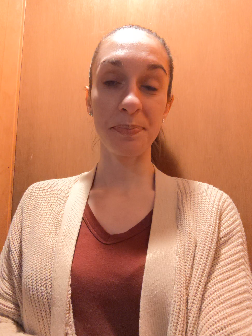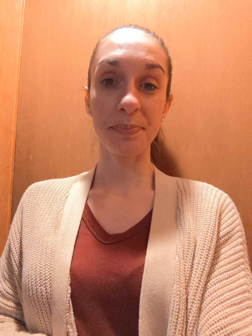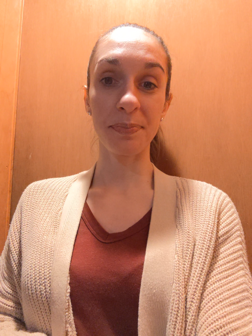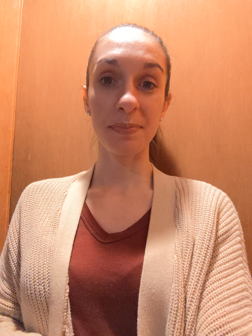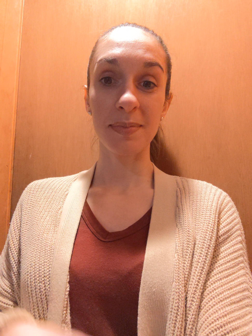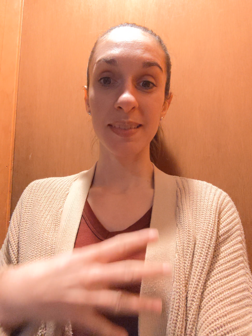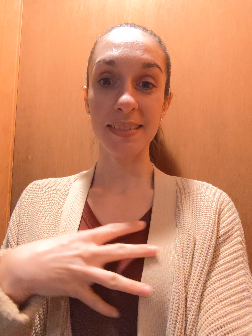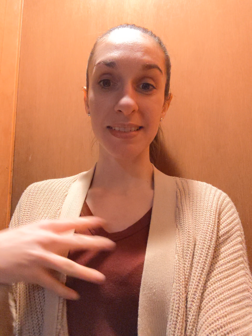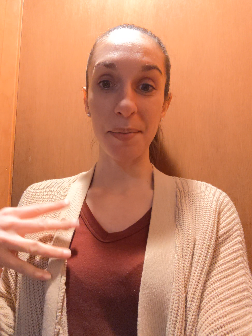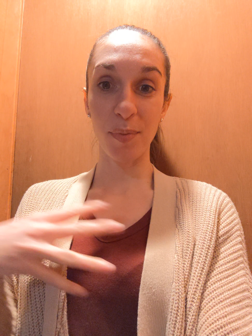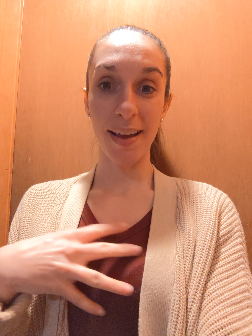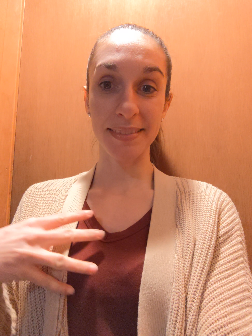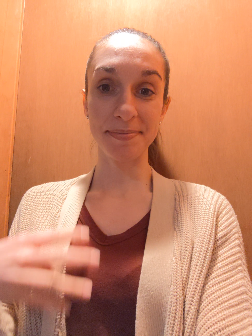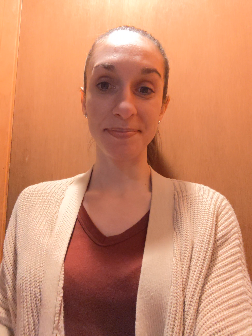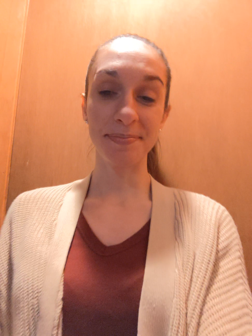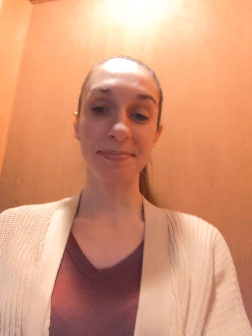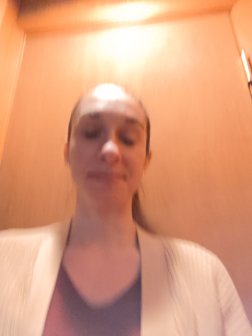zebra